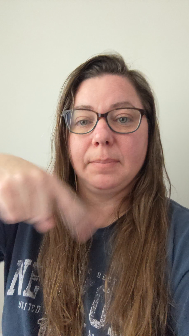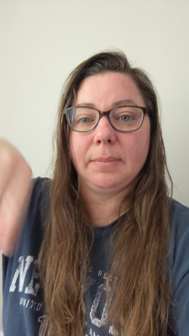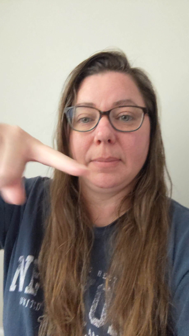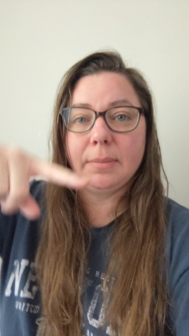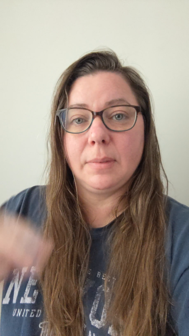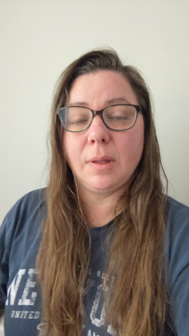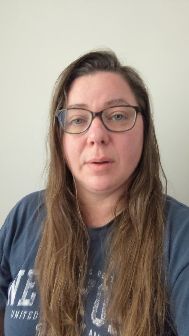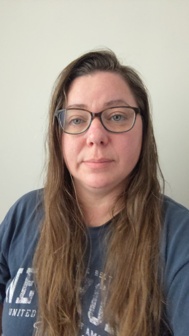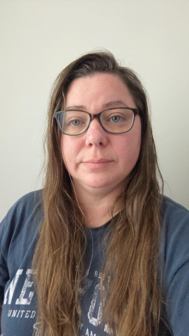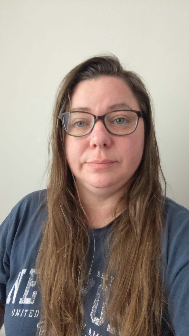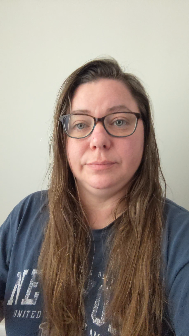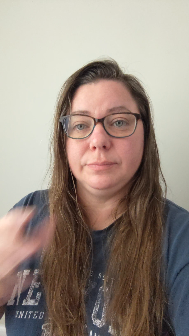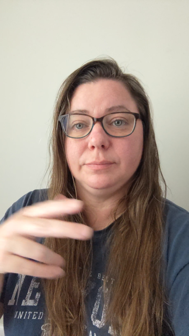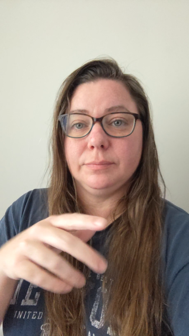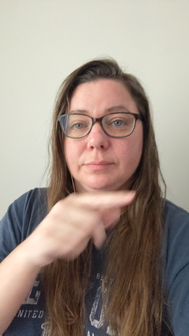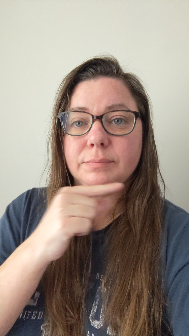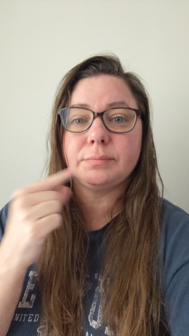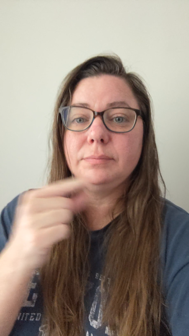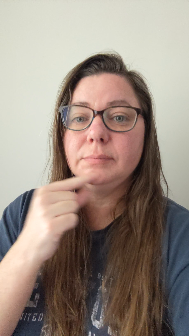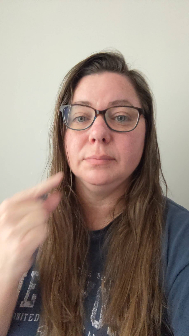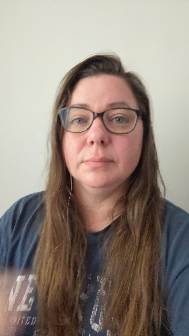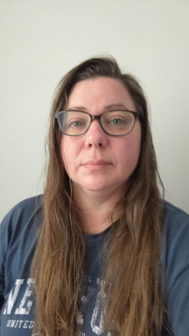glue